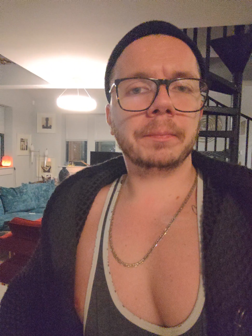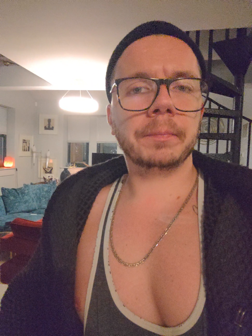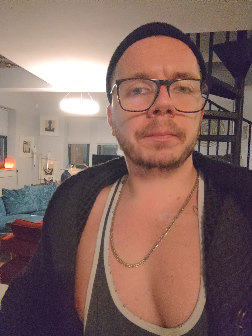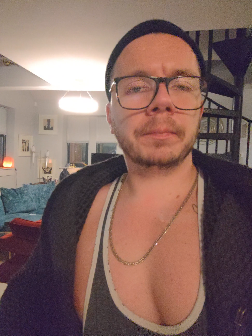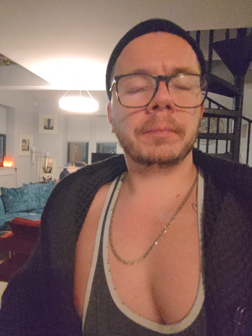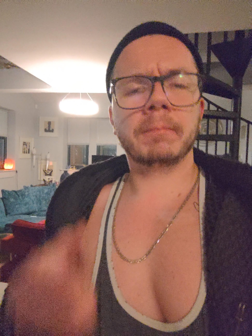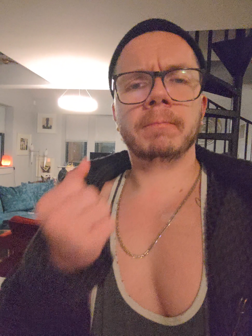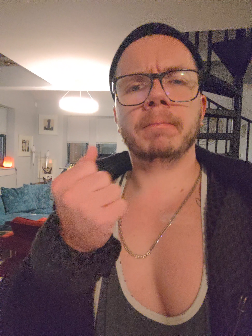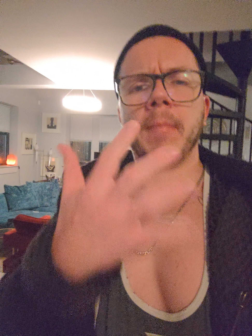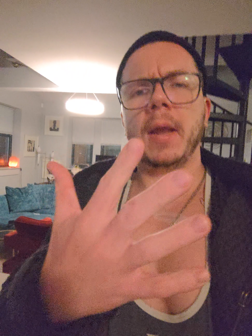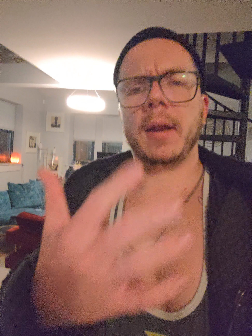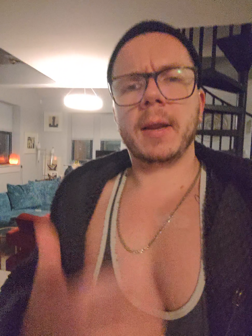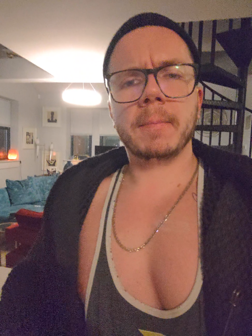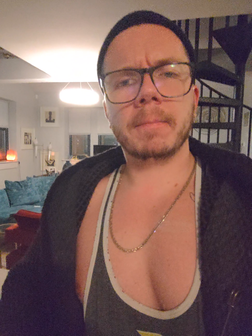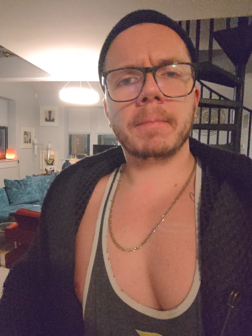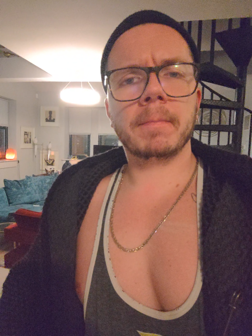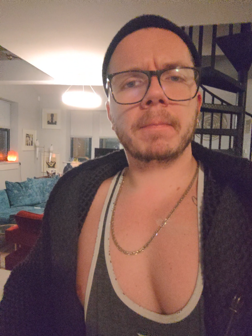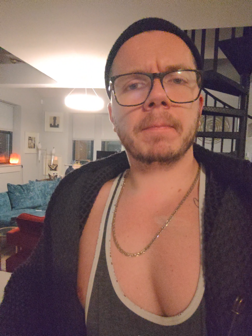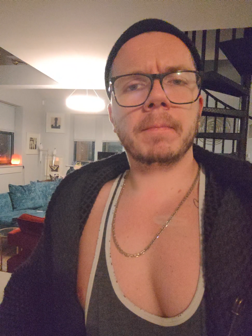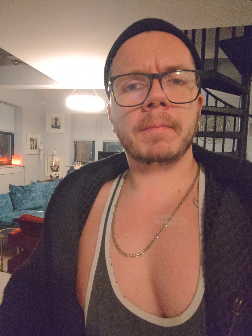many